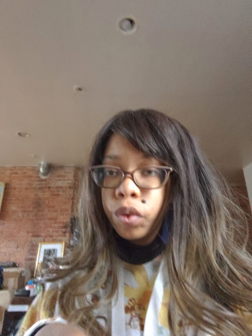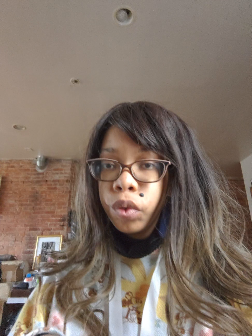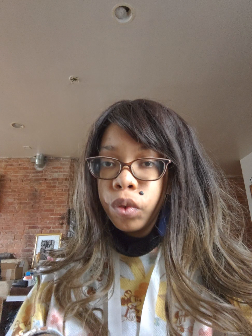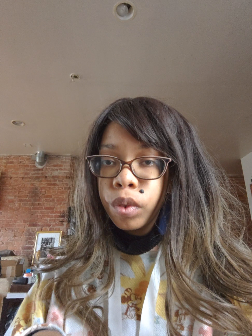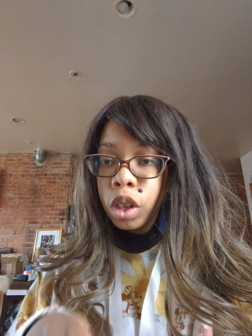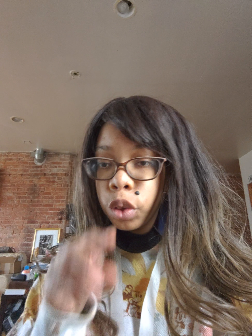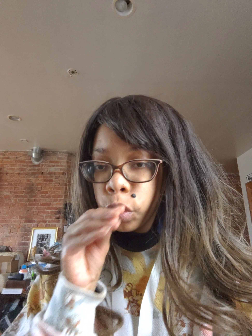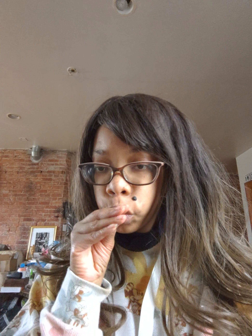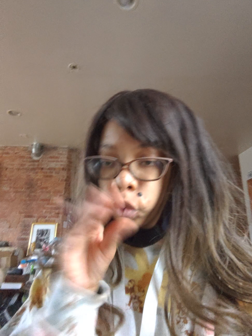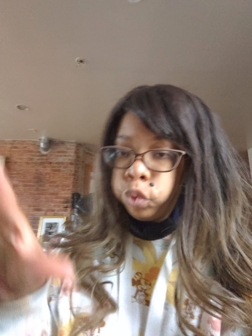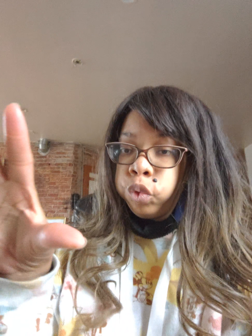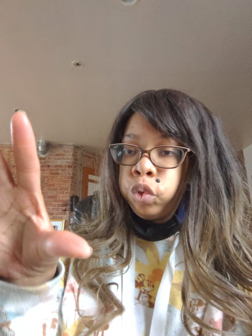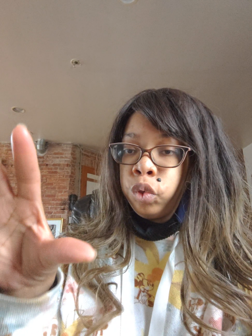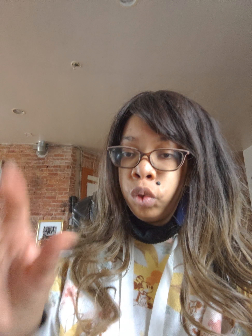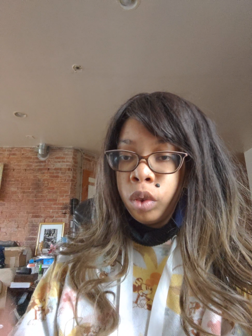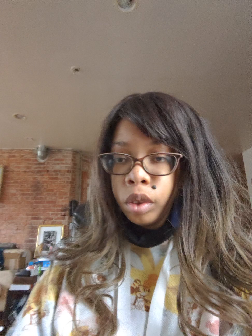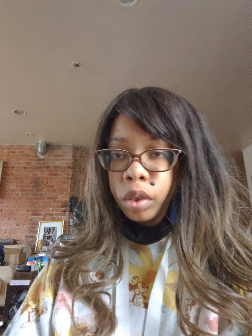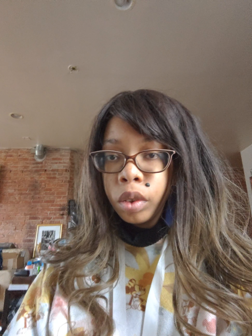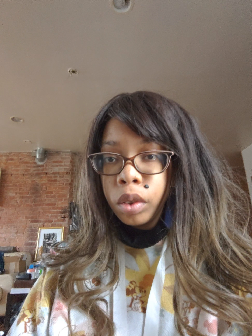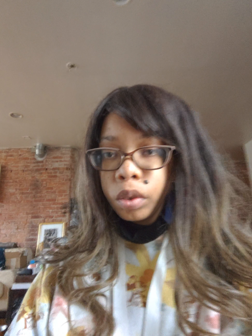blow